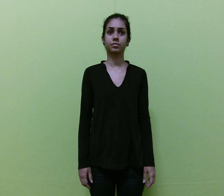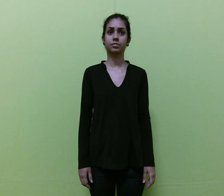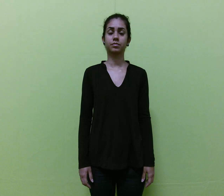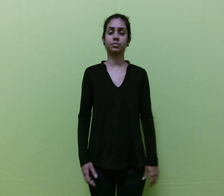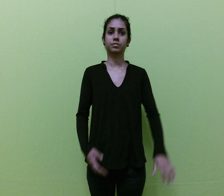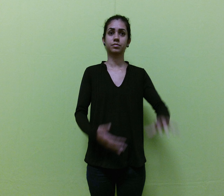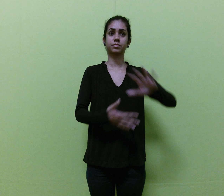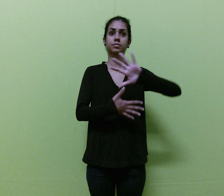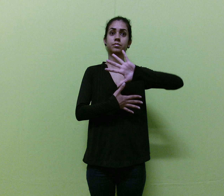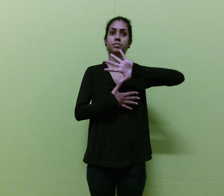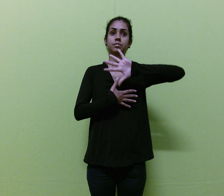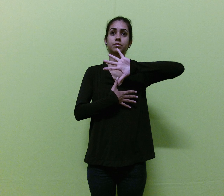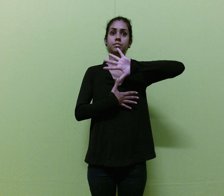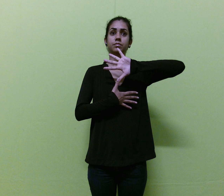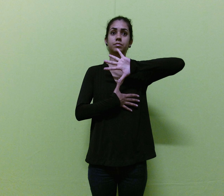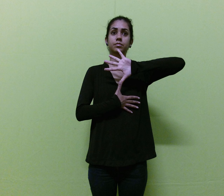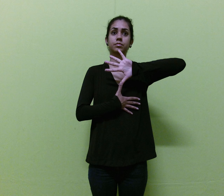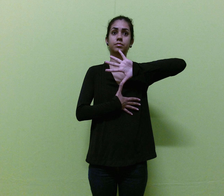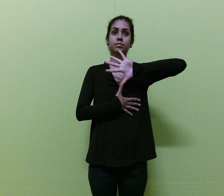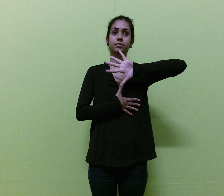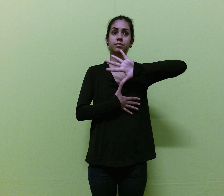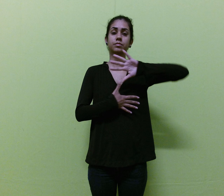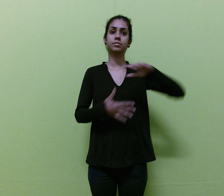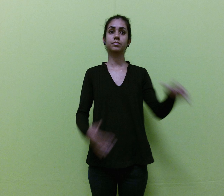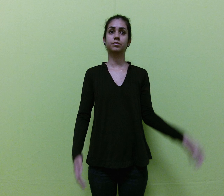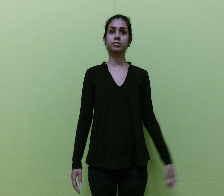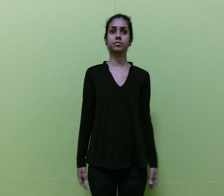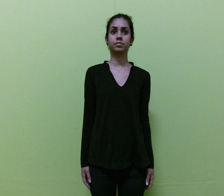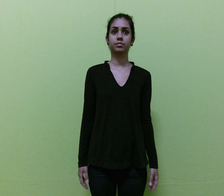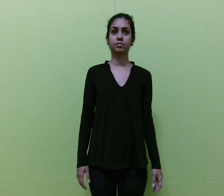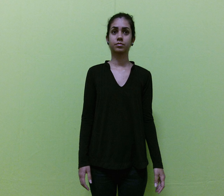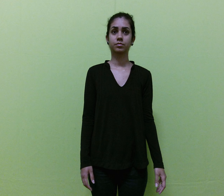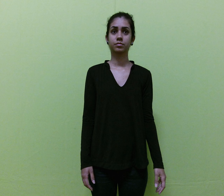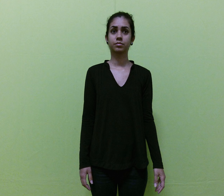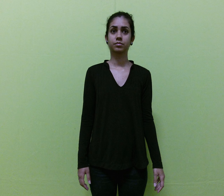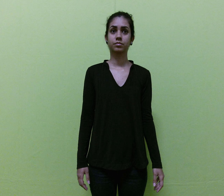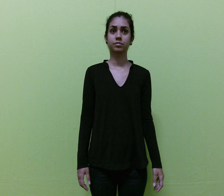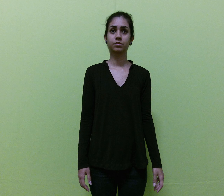América